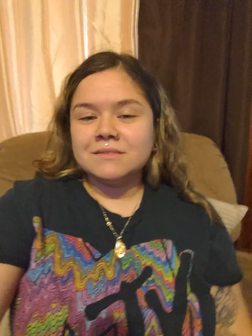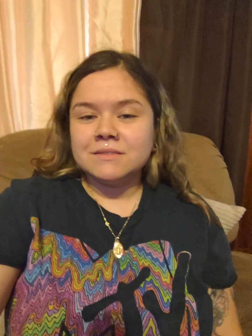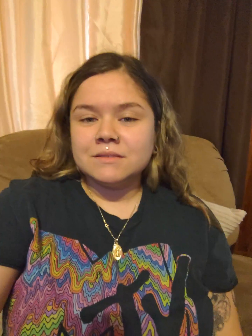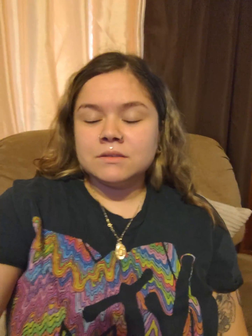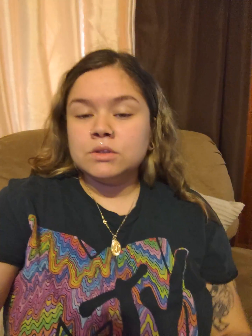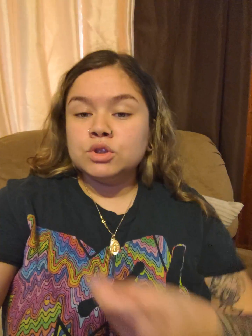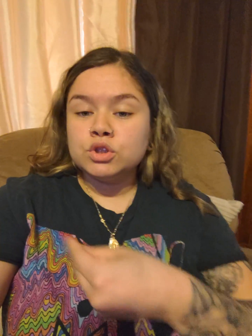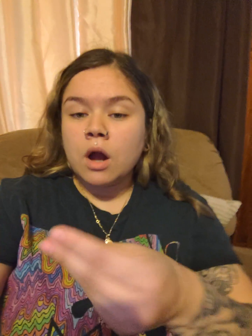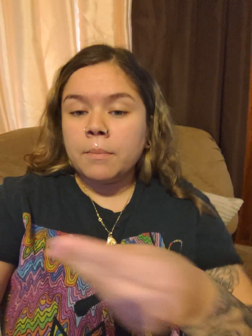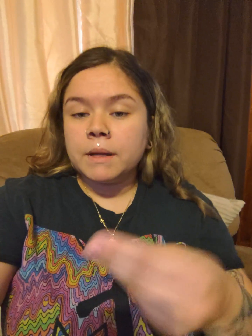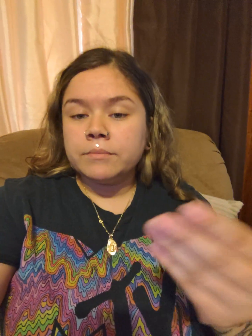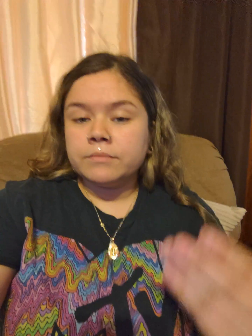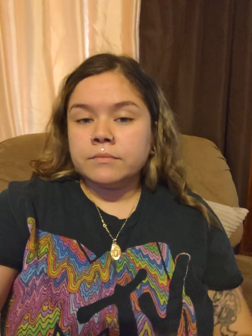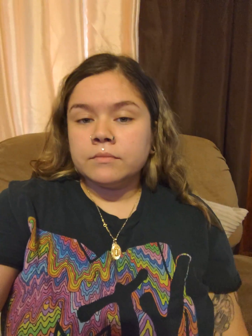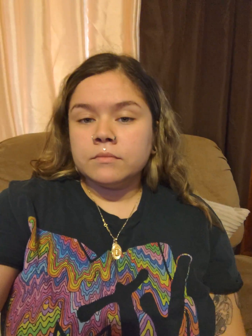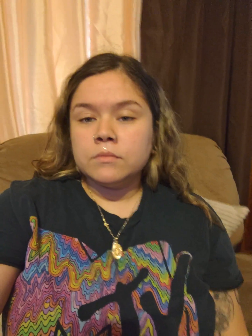shopping